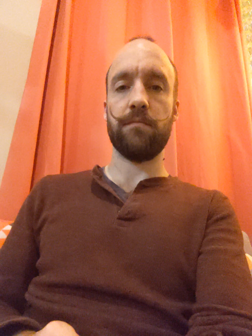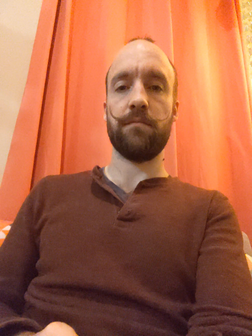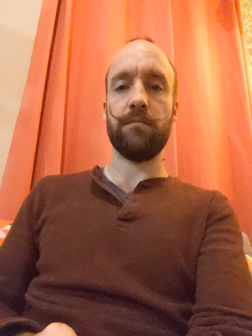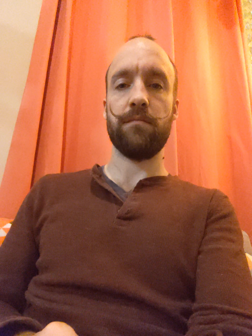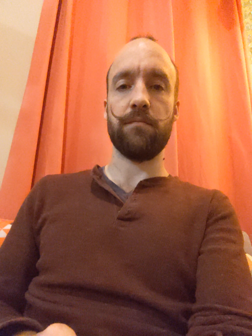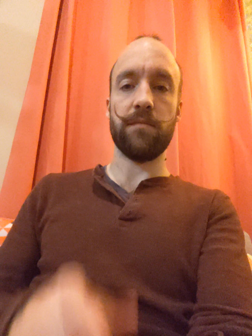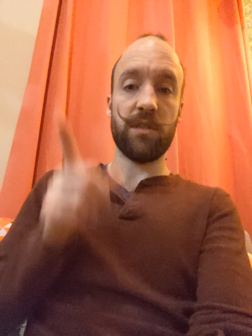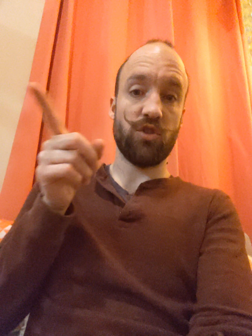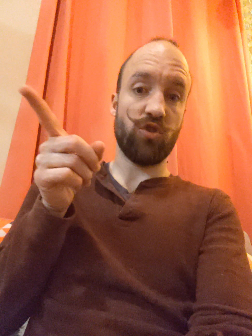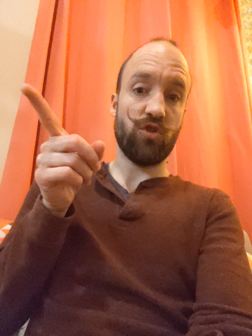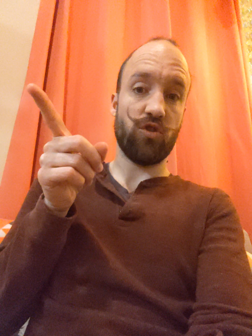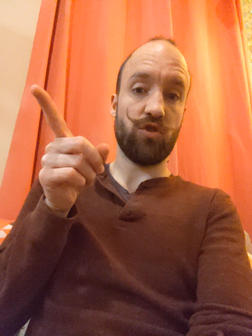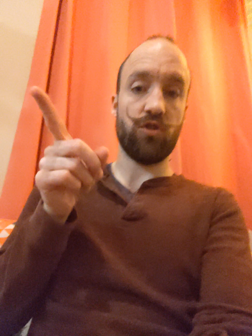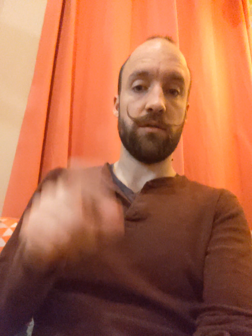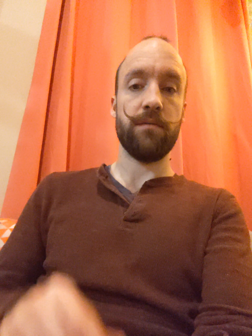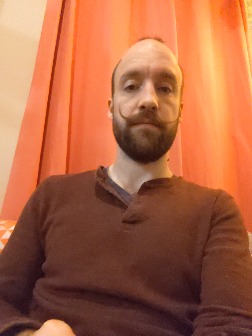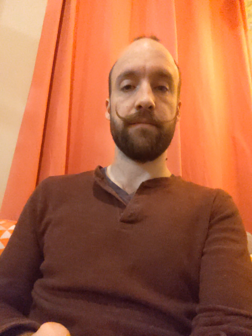he/she/it